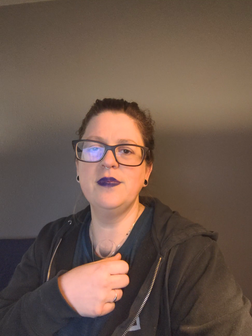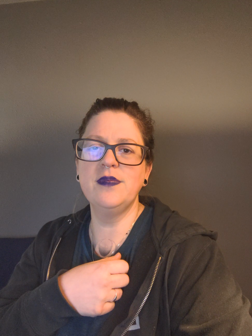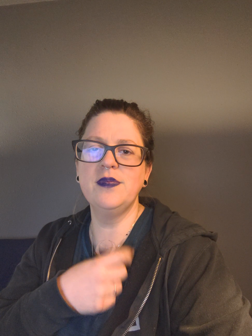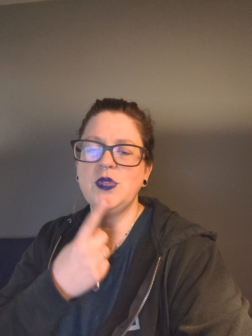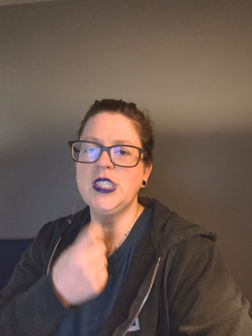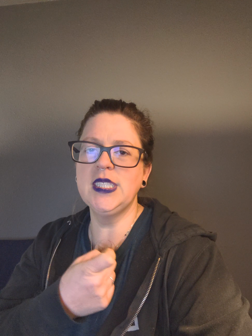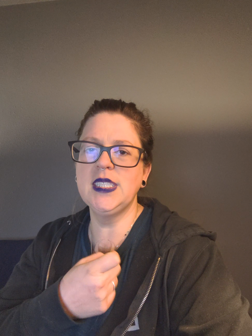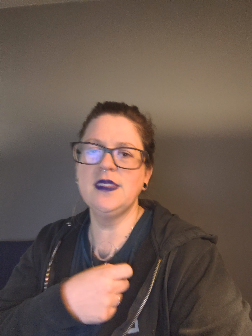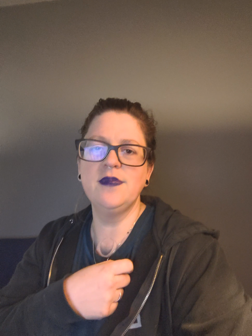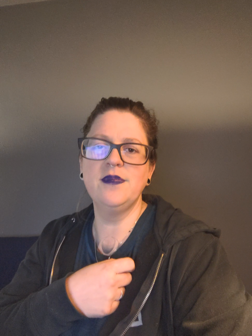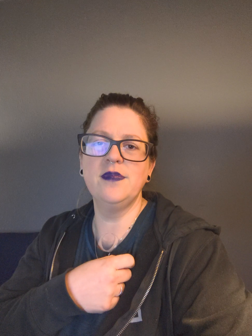red